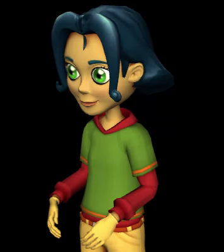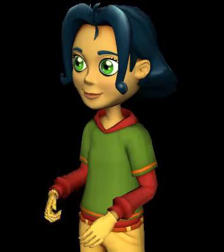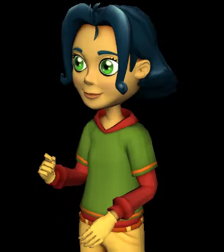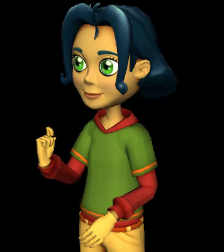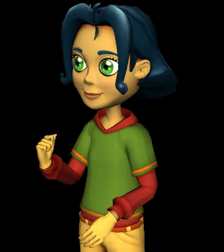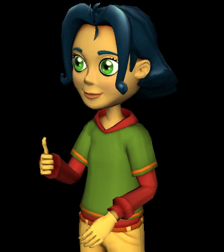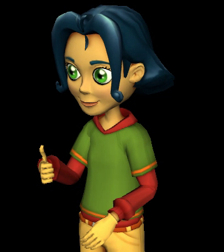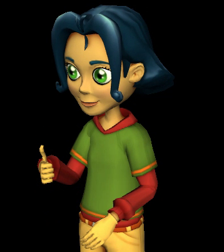تقريبا